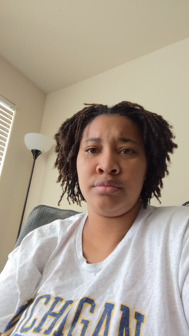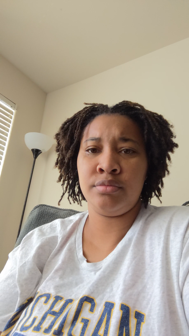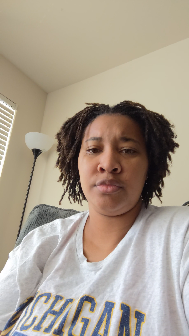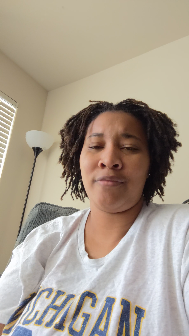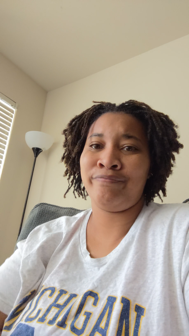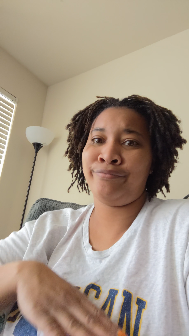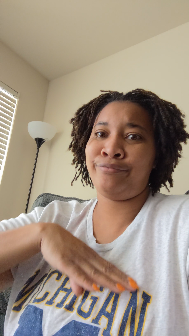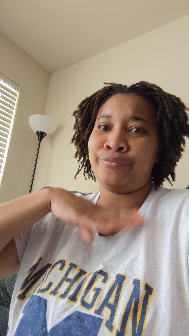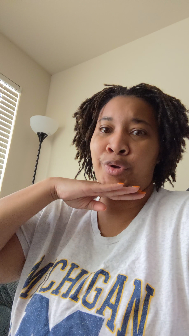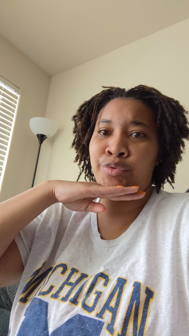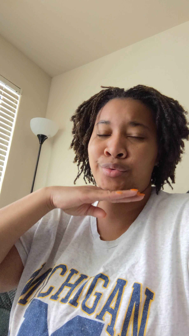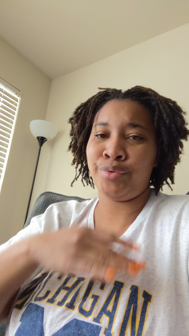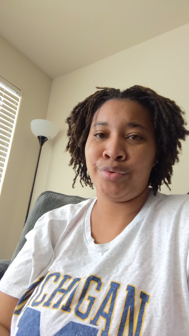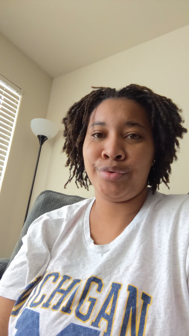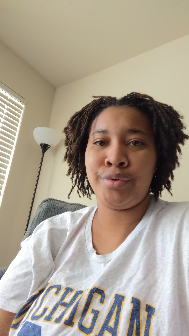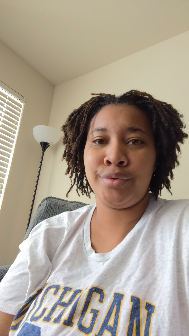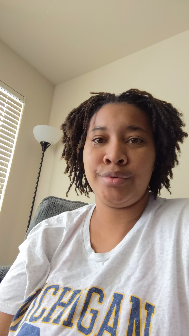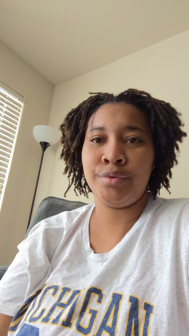full